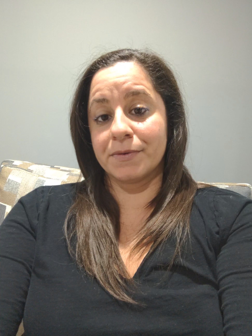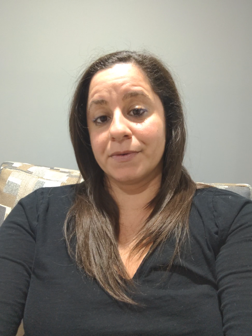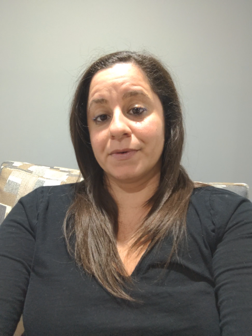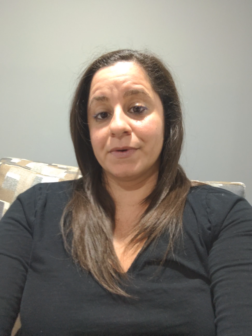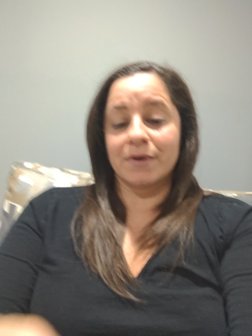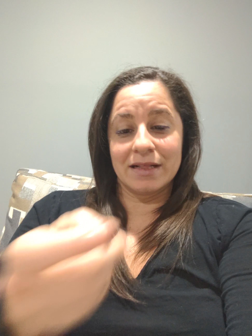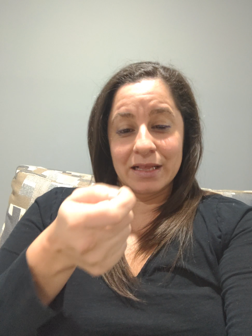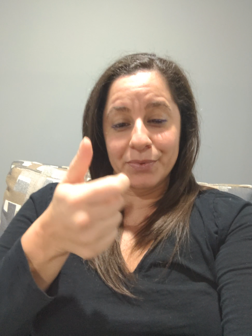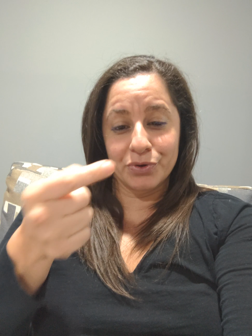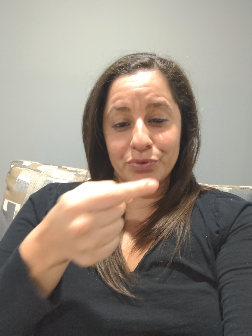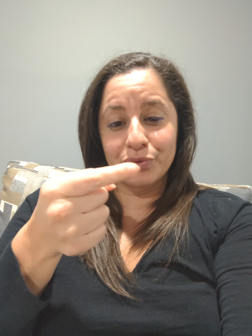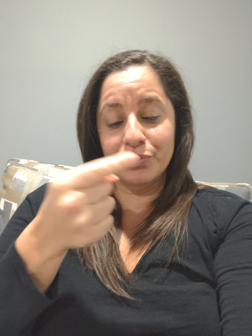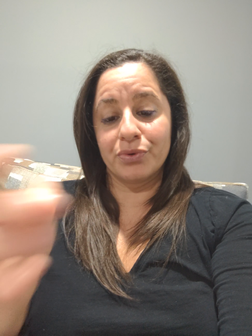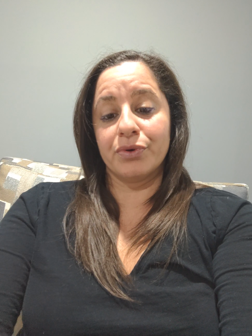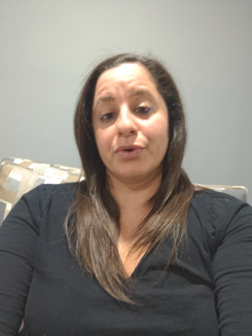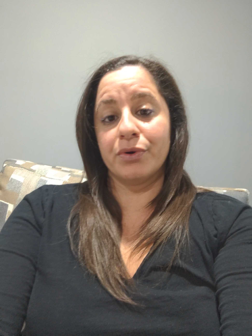owie